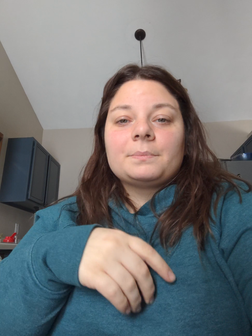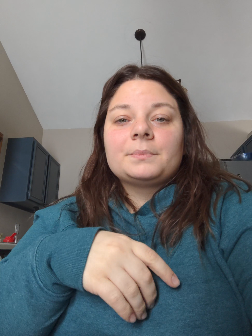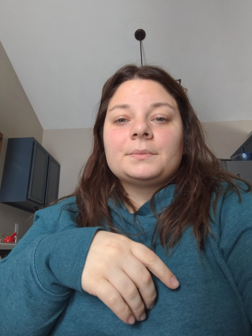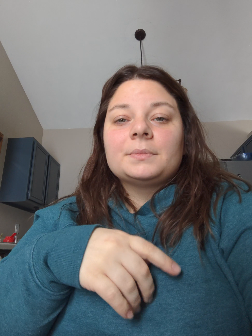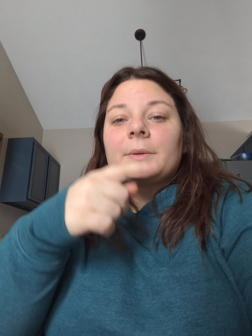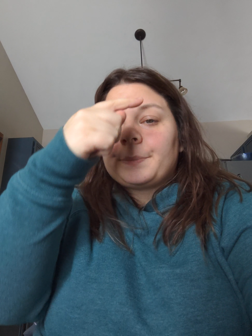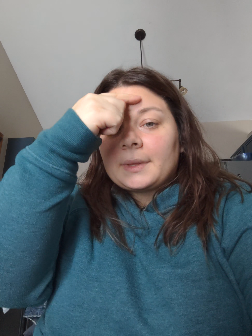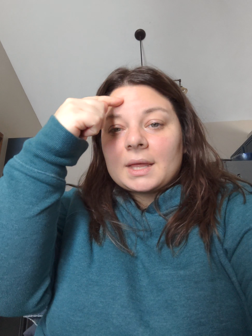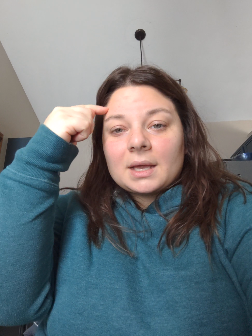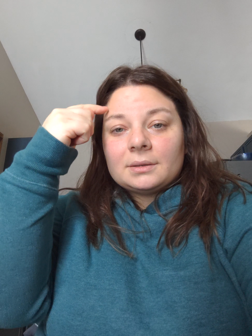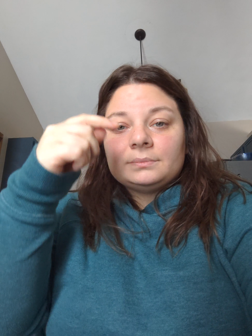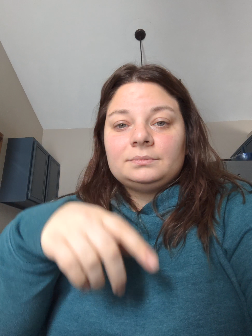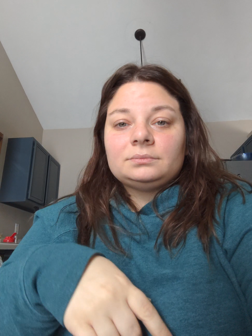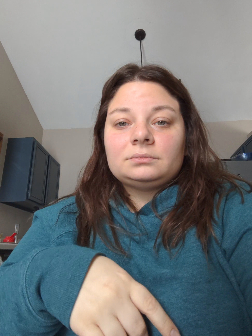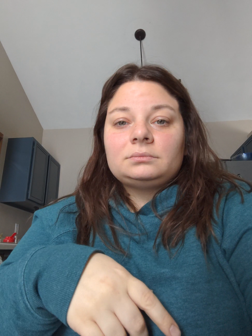black